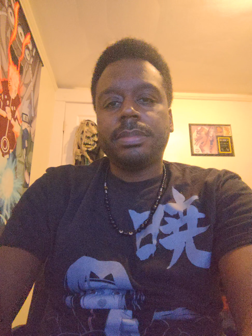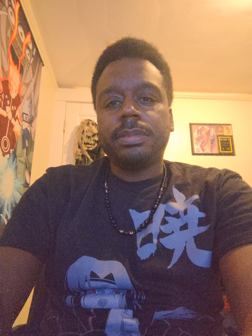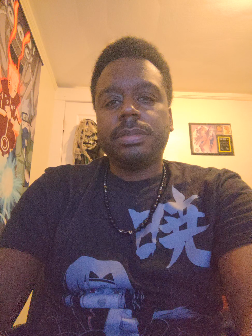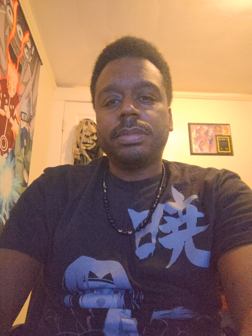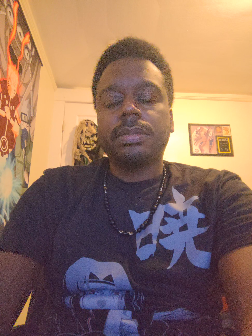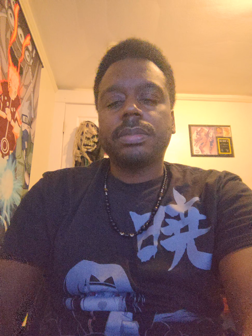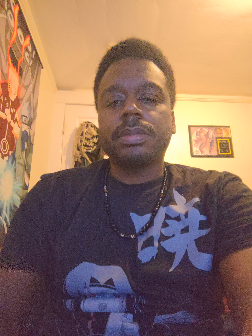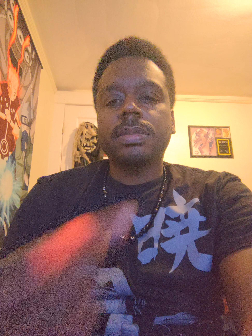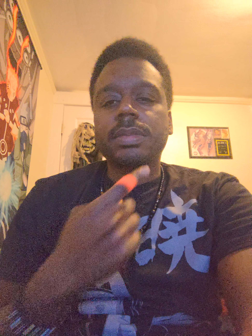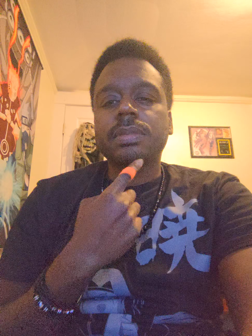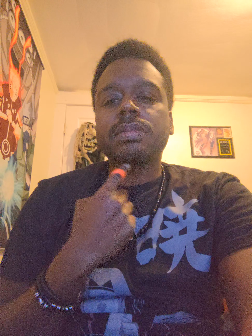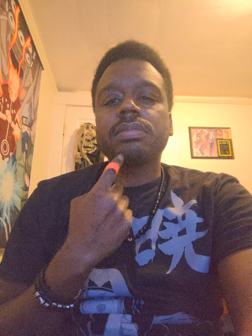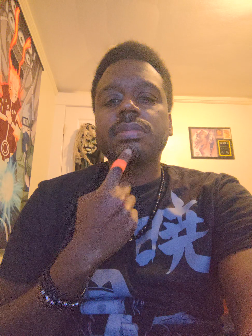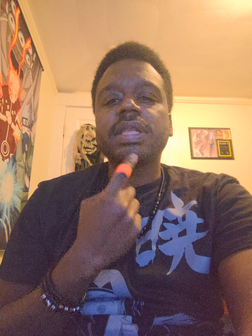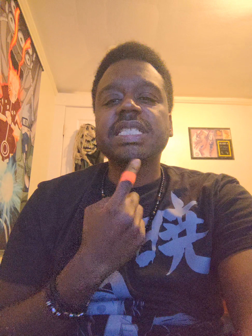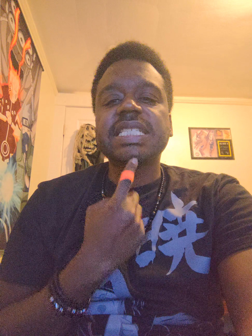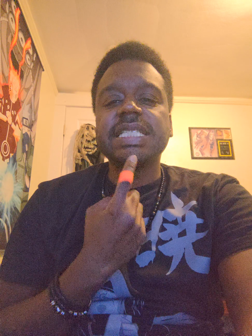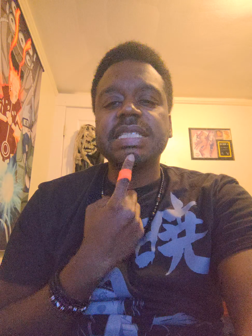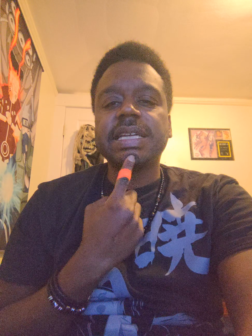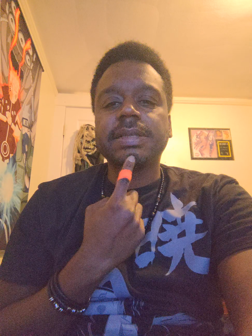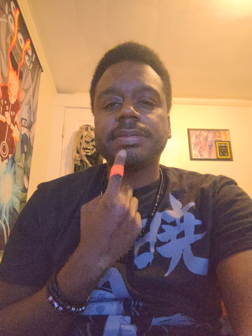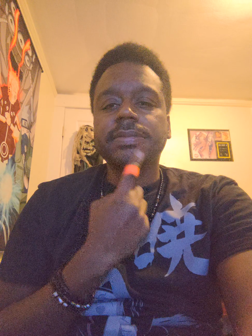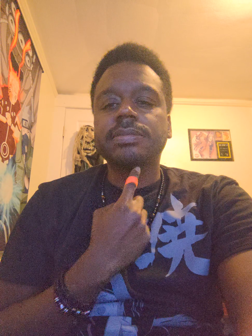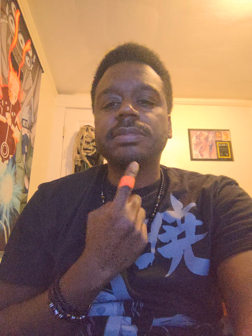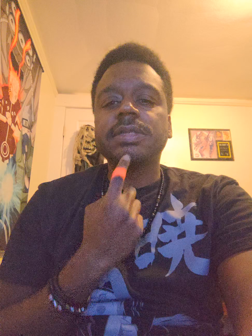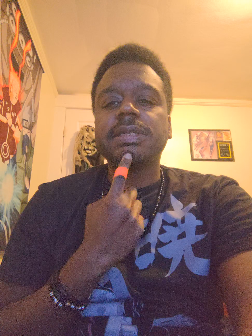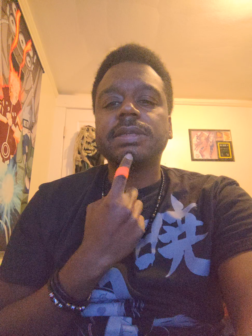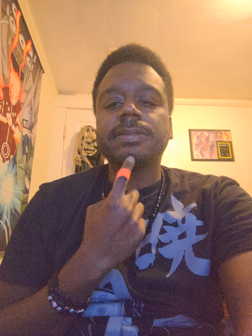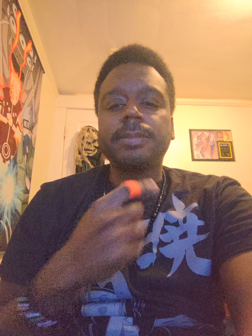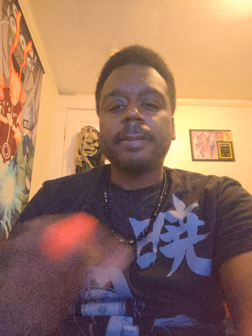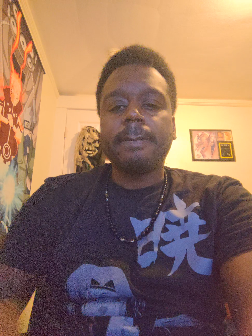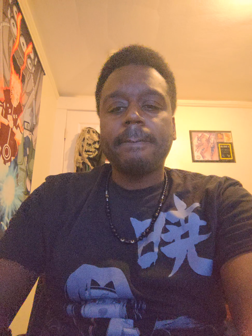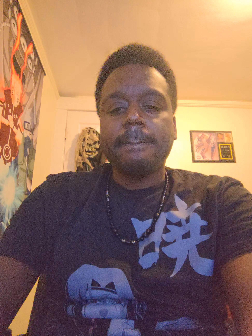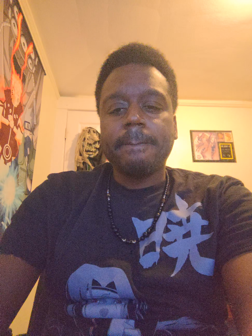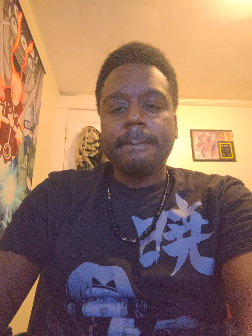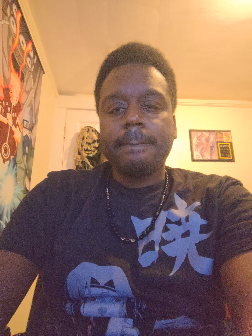chin